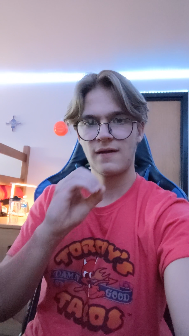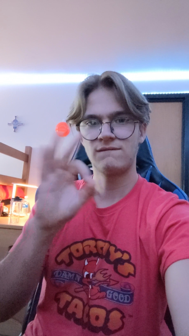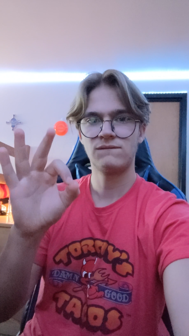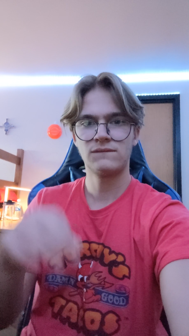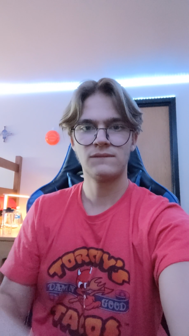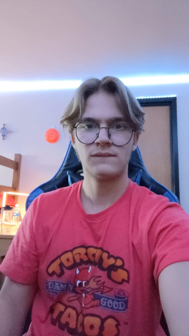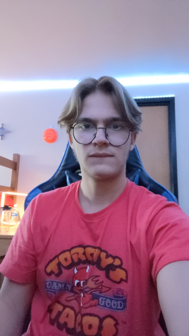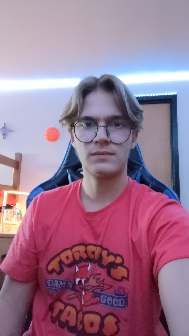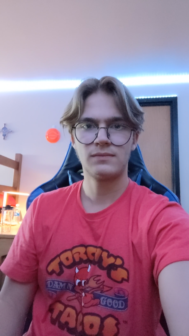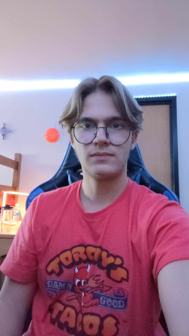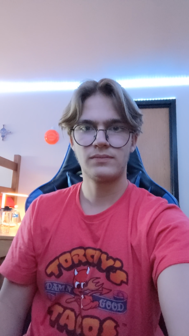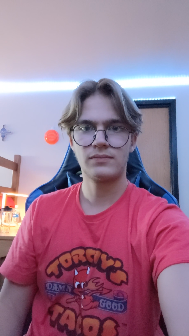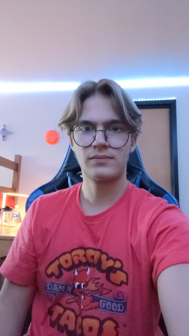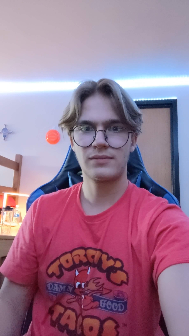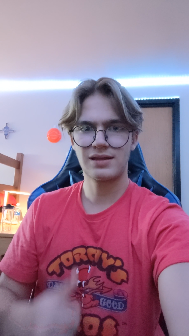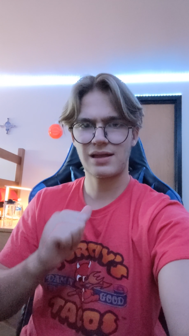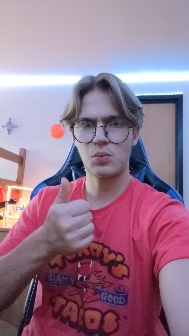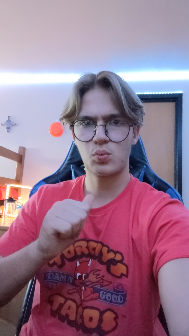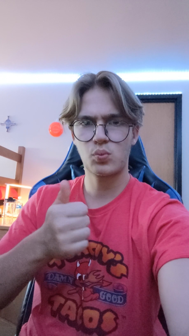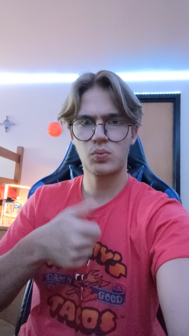how